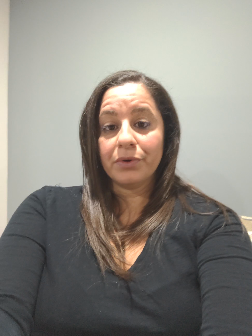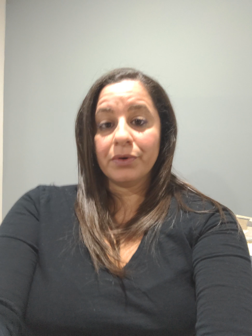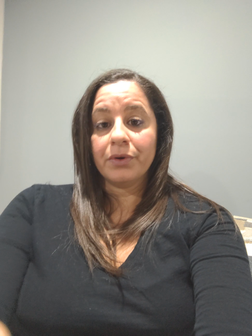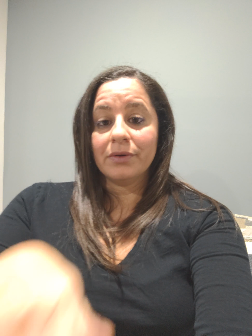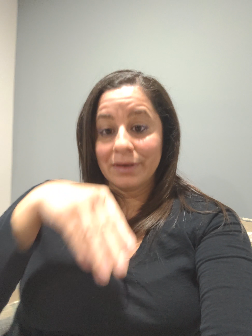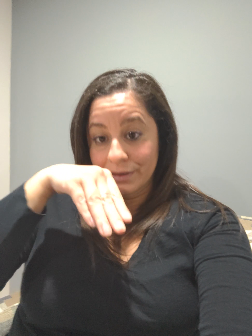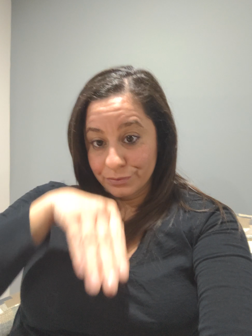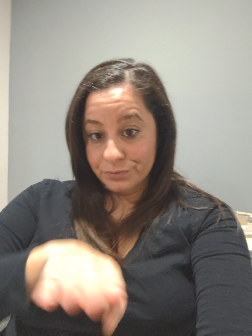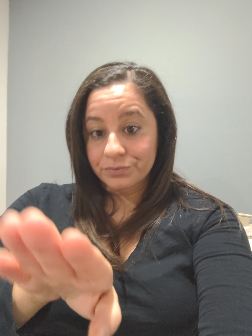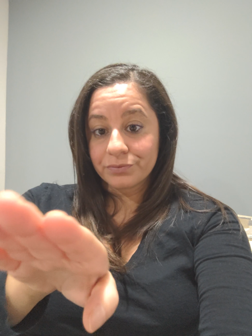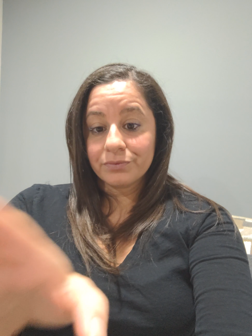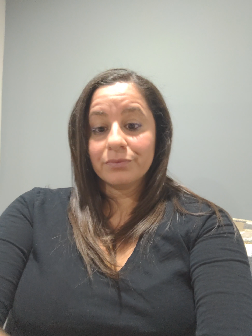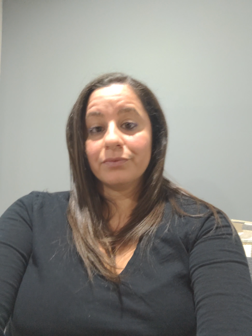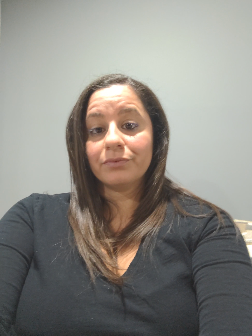into